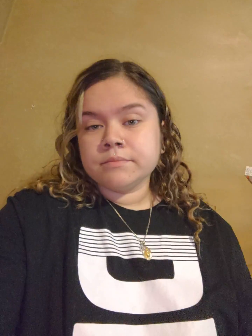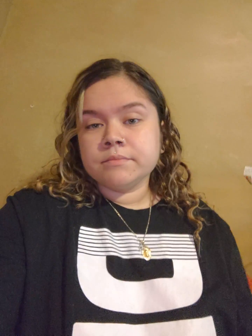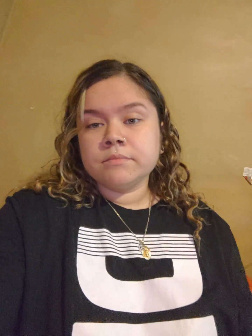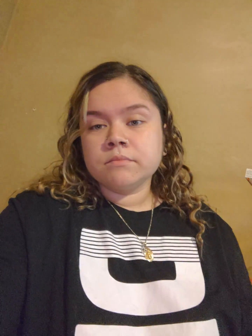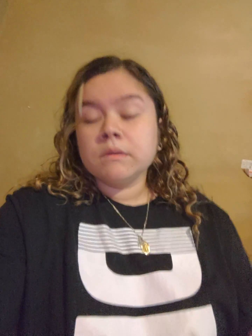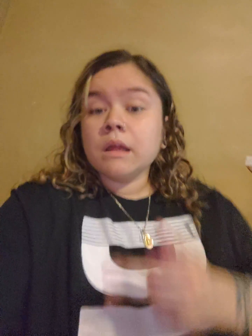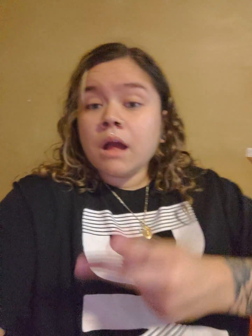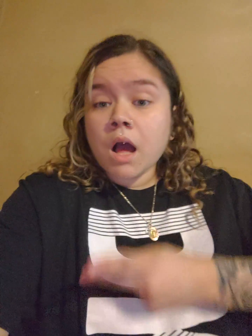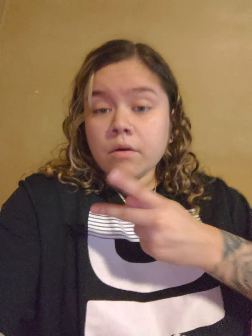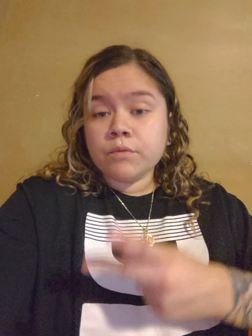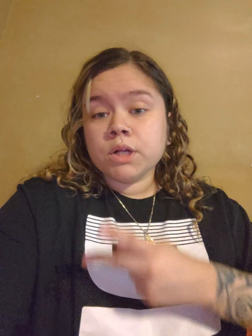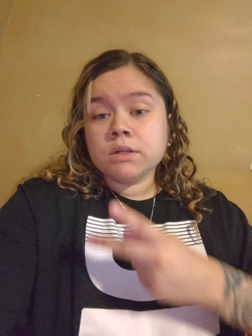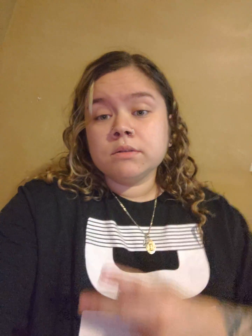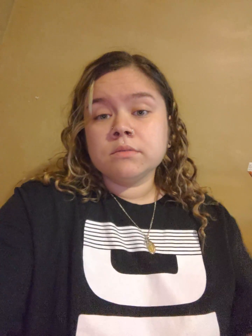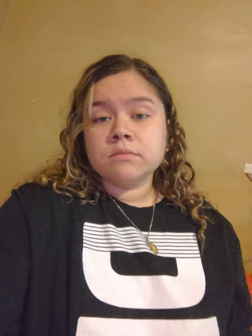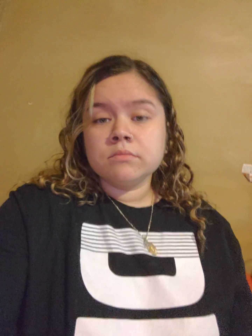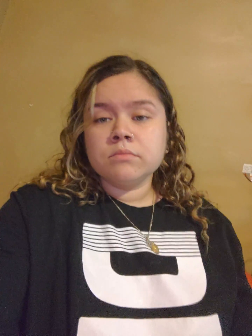careful